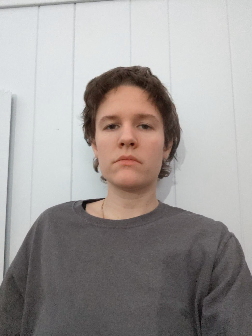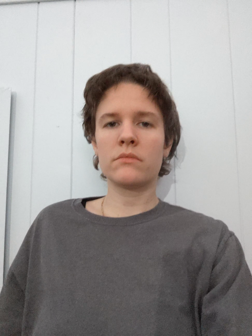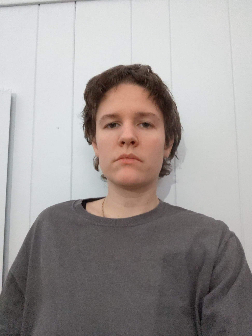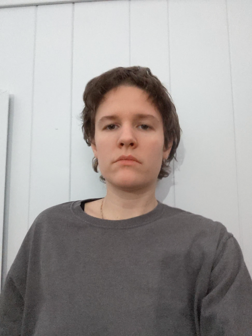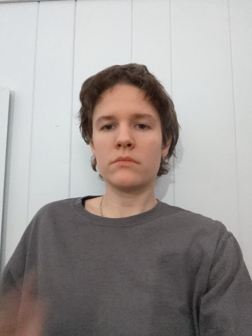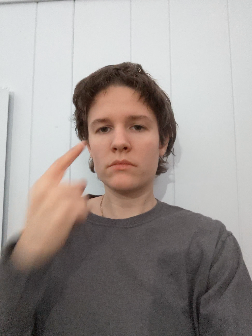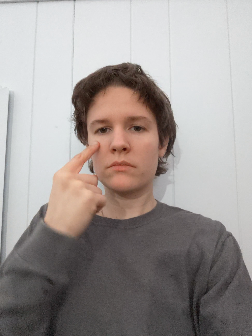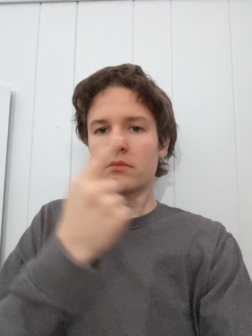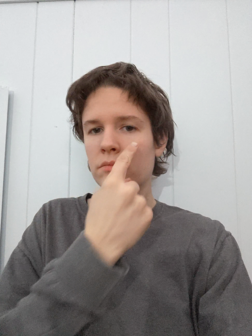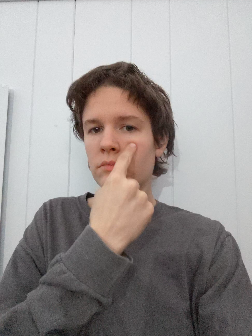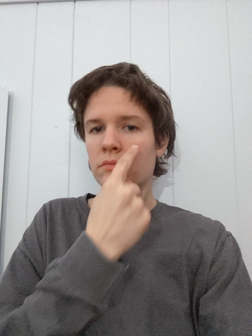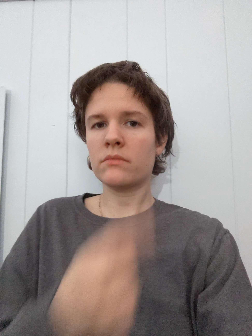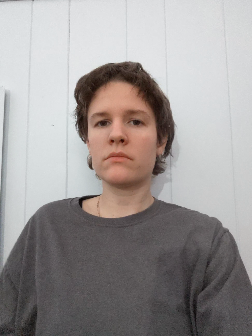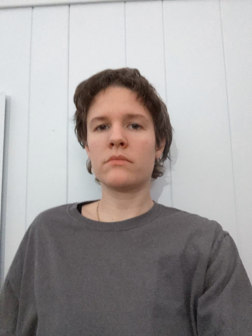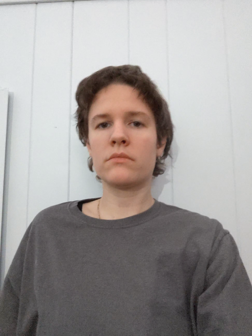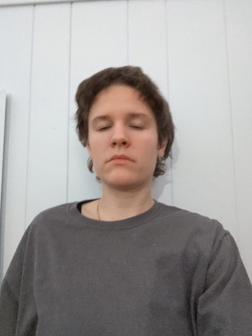eye